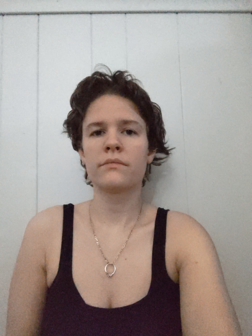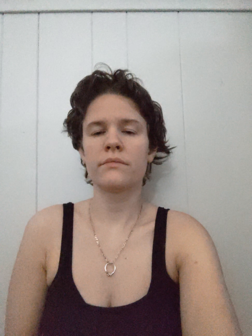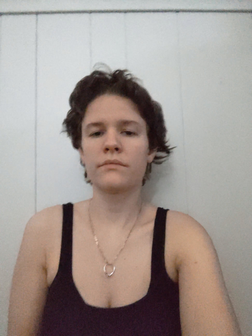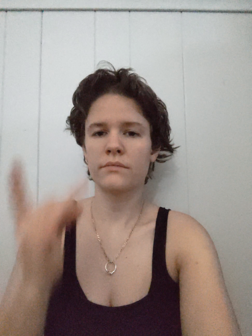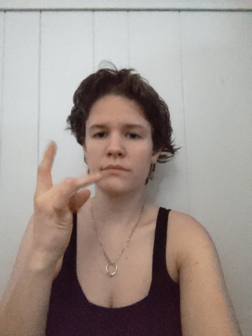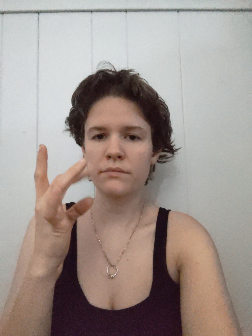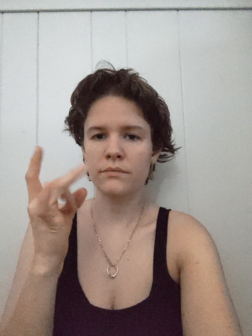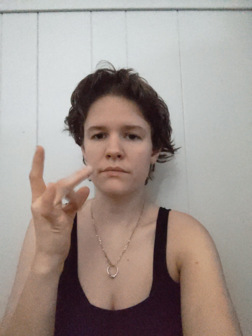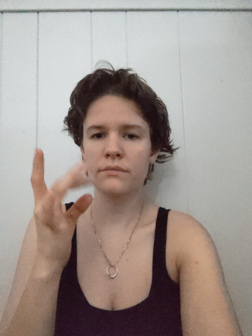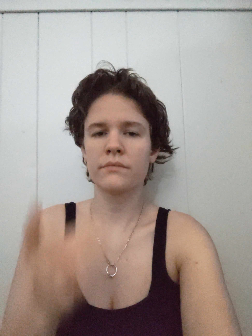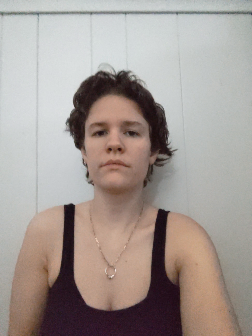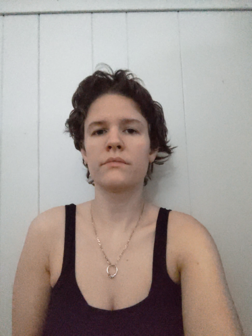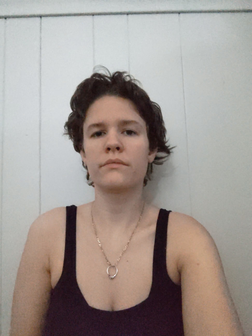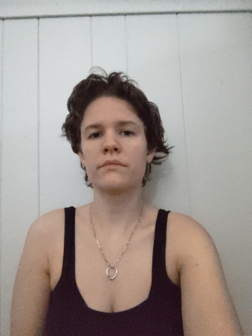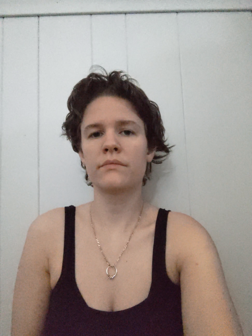snack